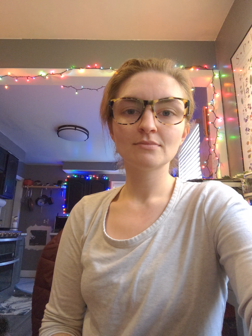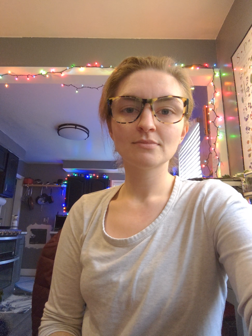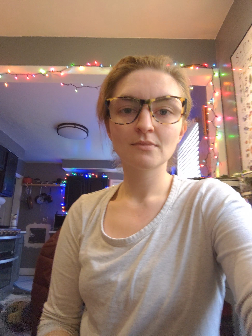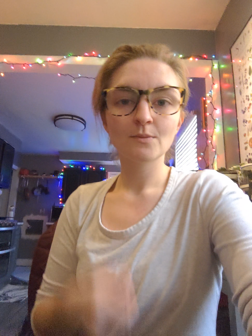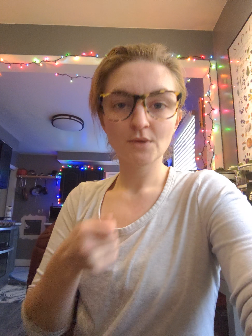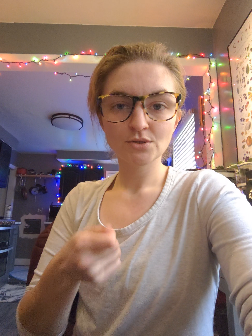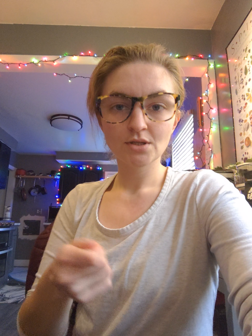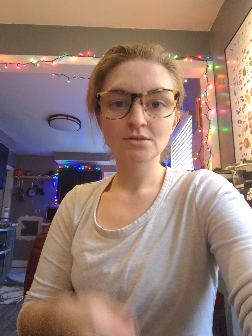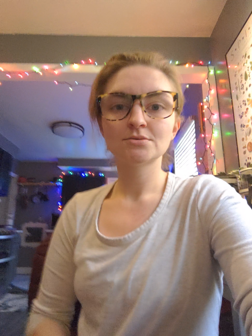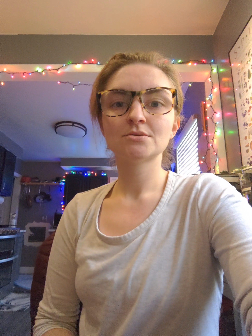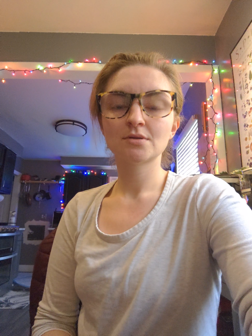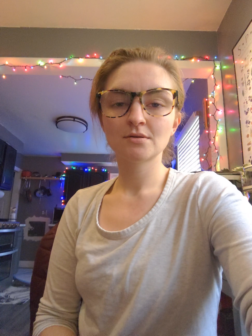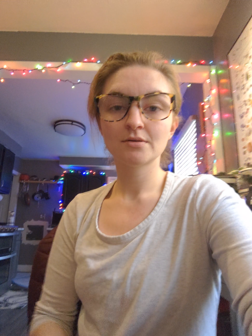vacuum